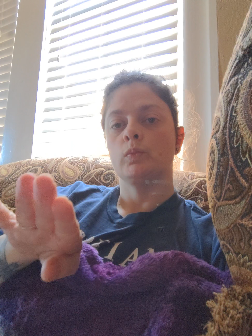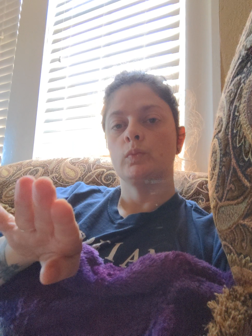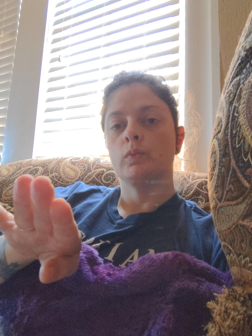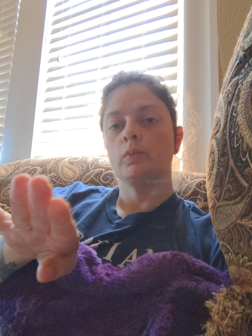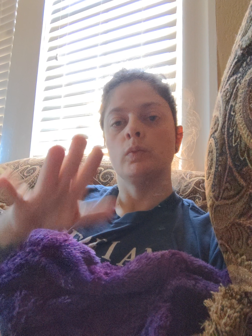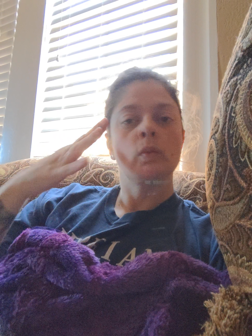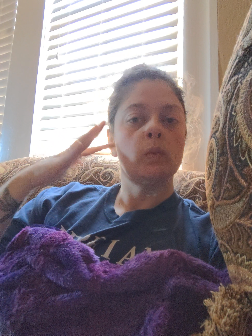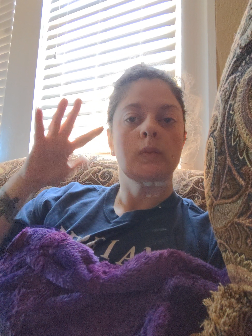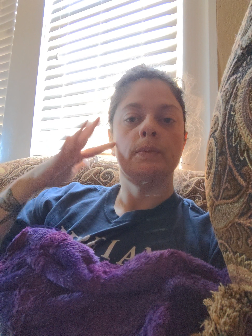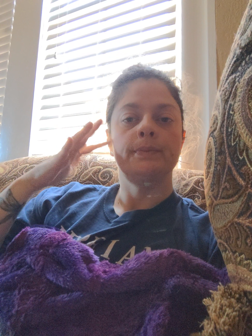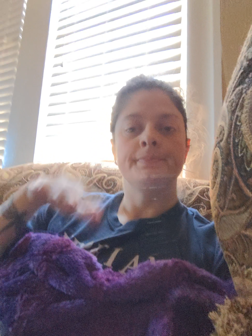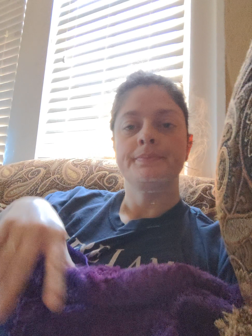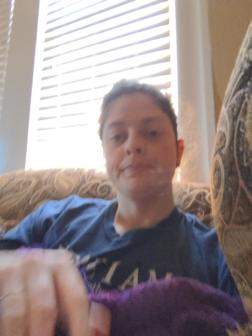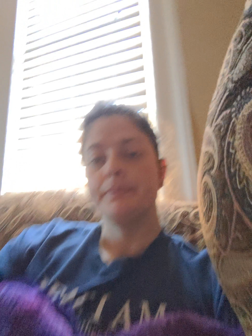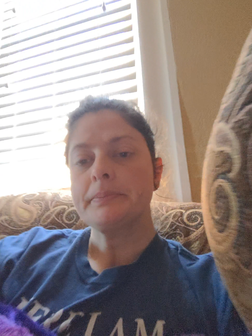noisy